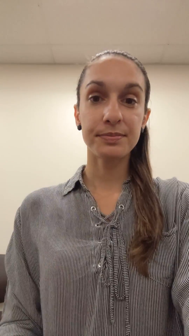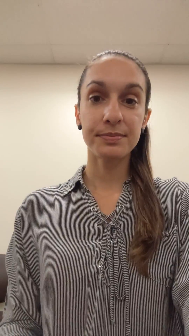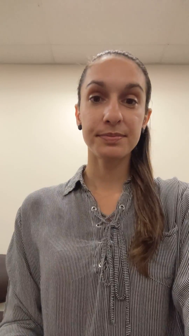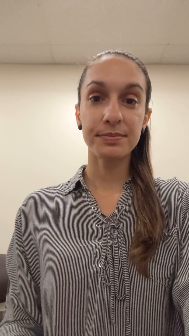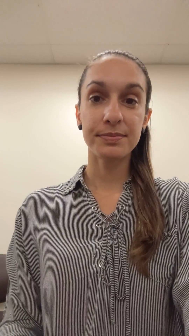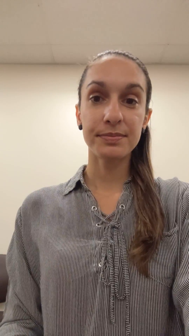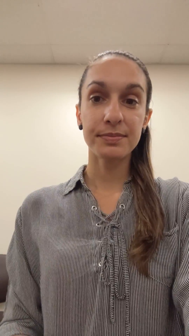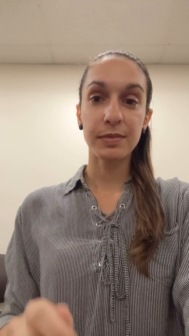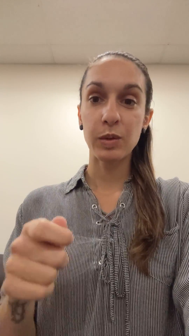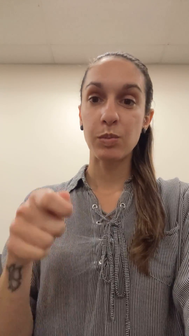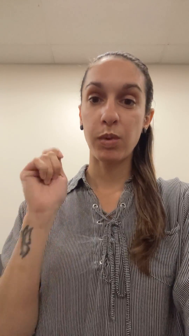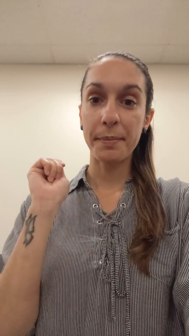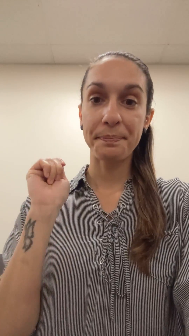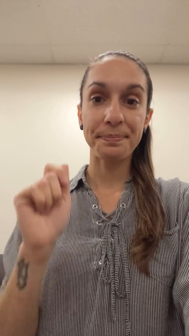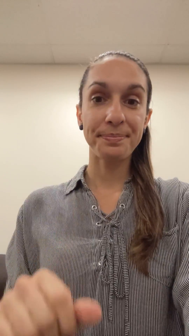rip